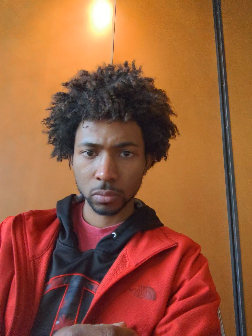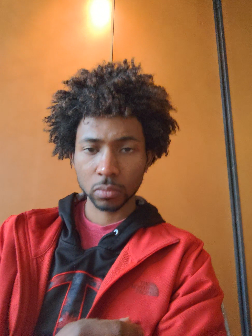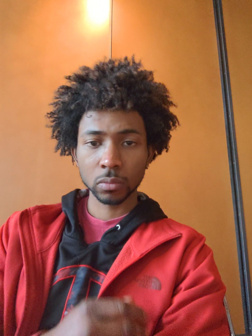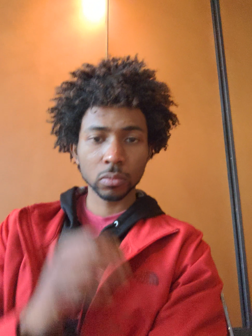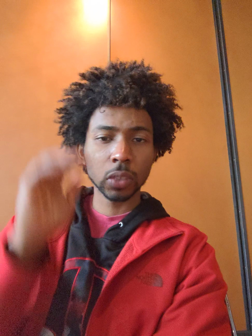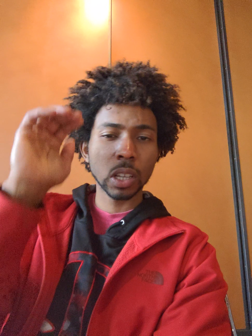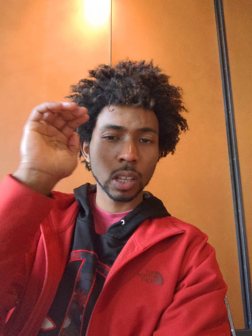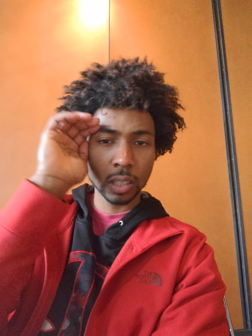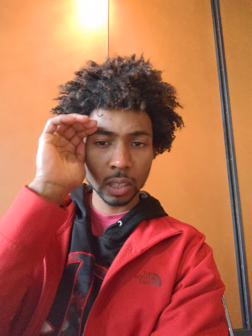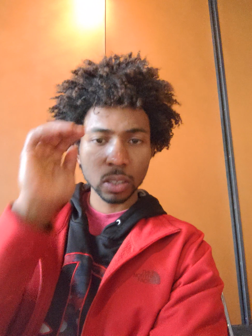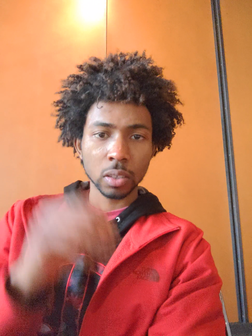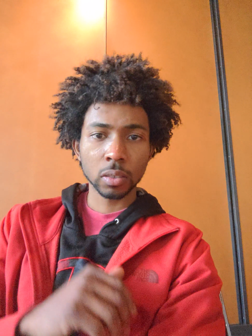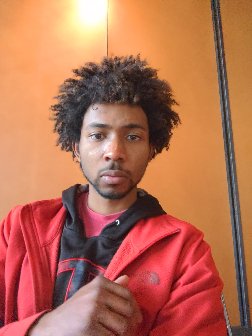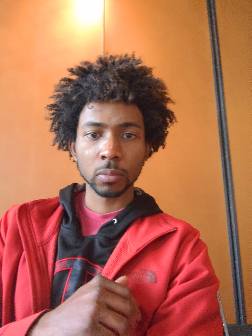listen